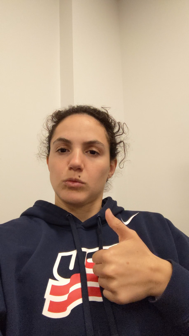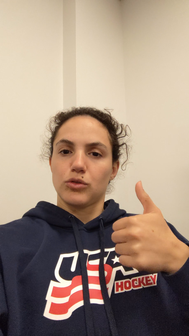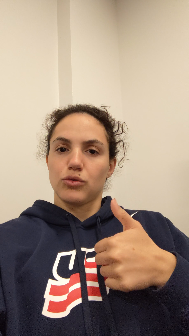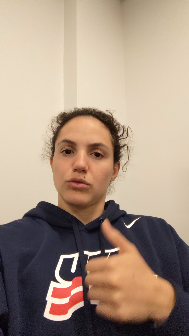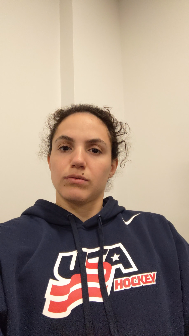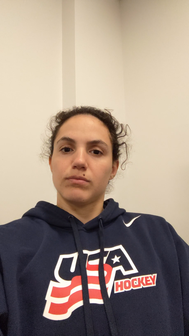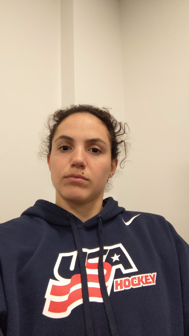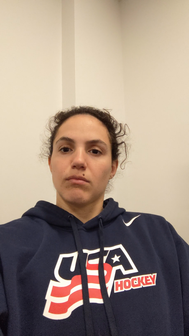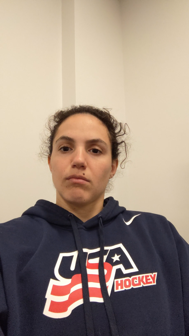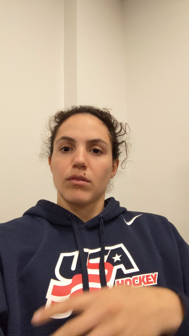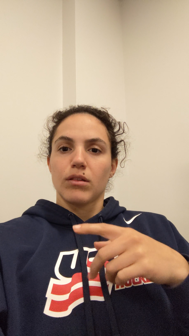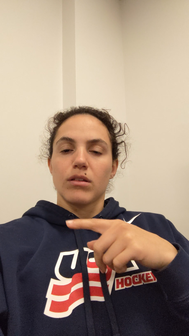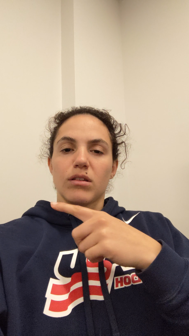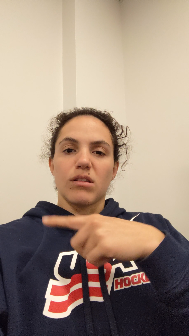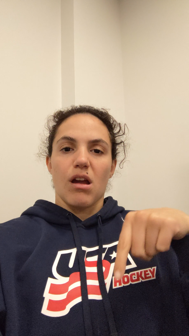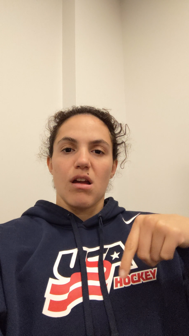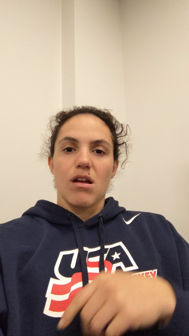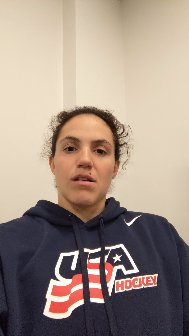cut